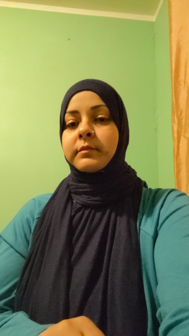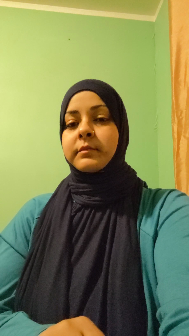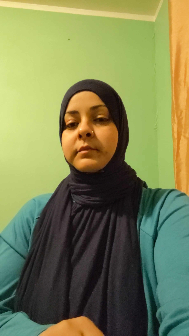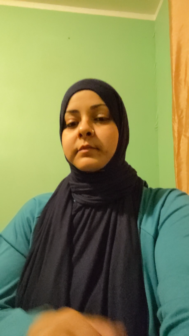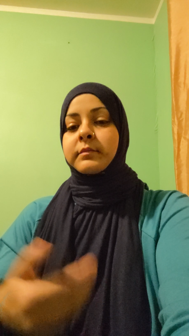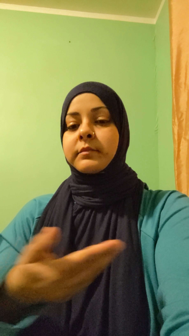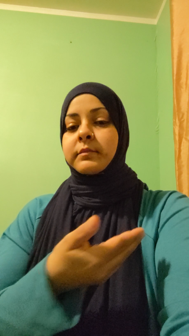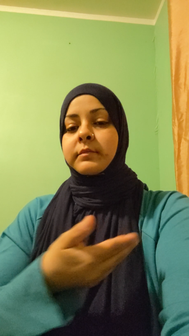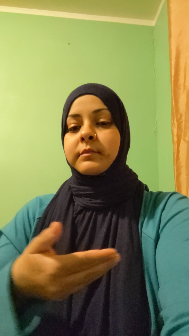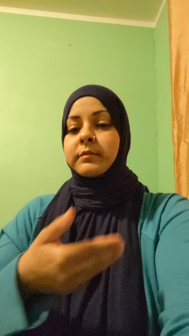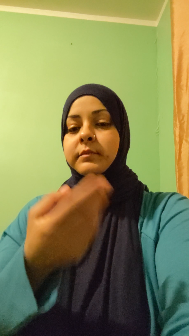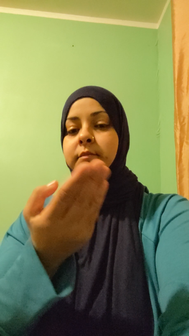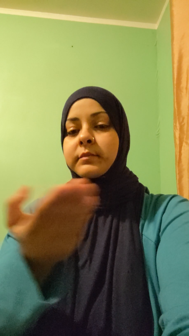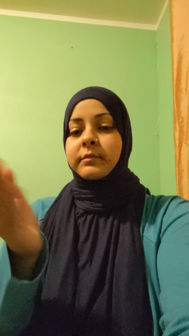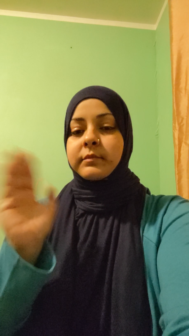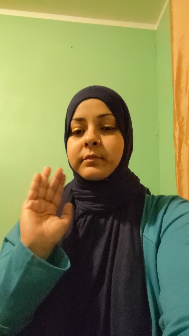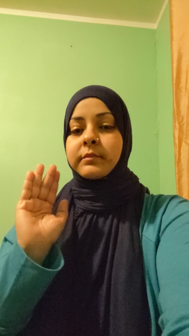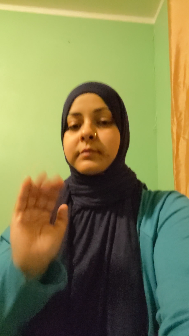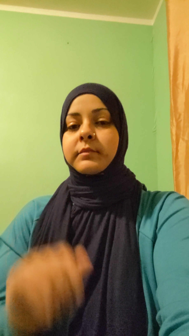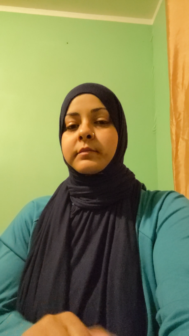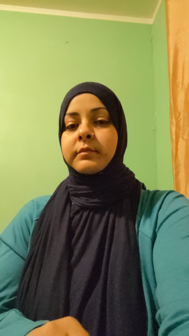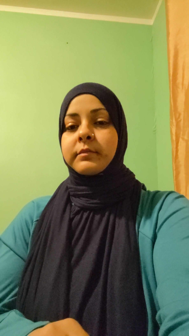crib